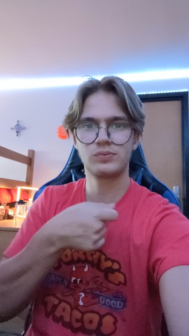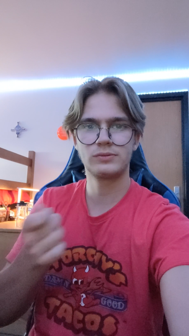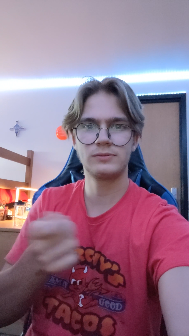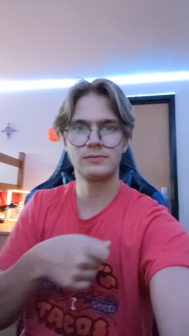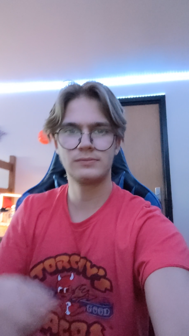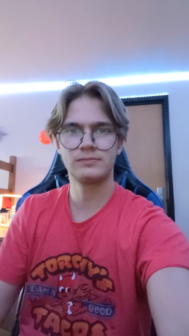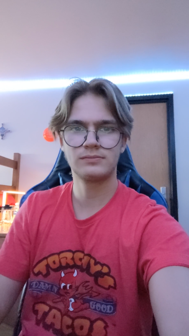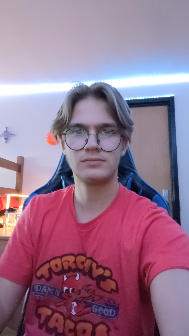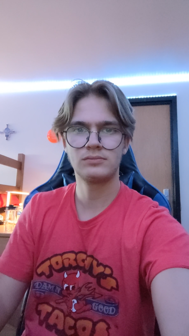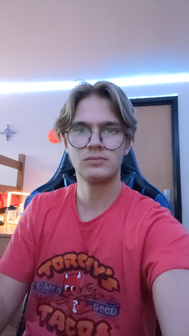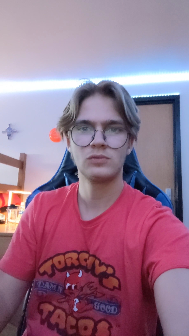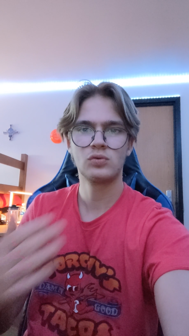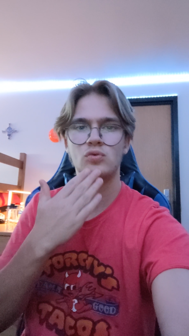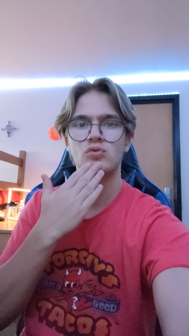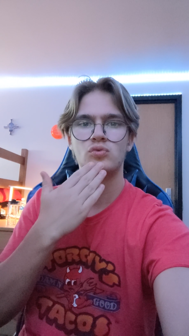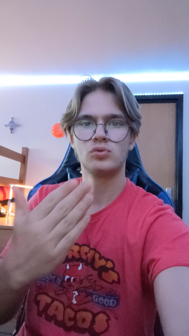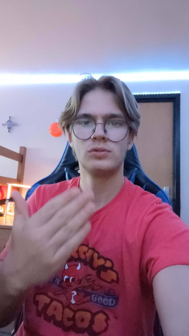good